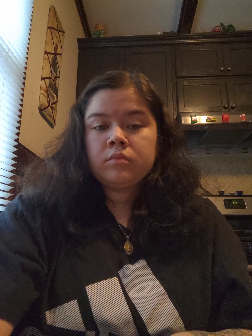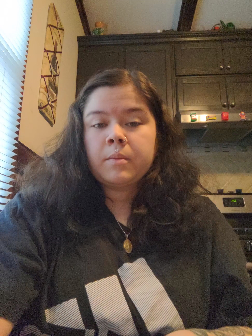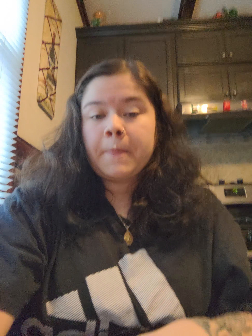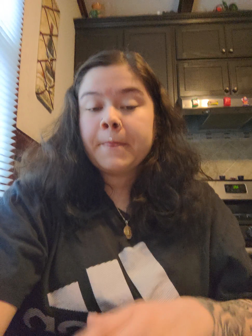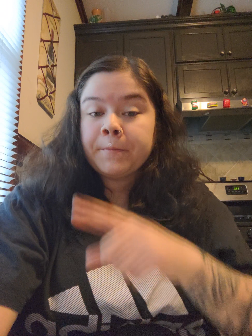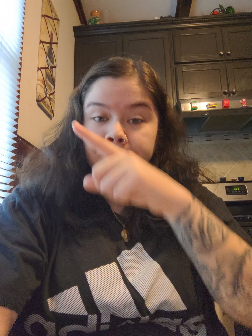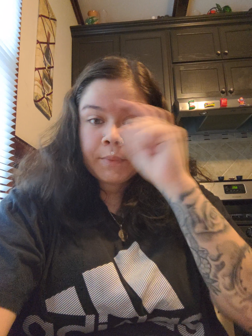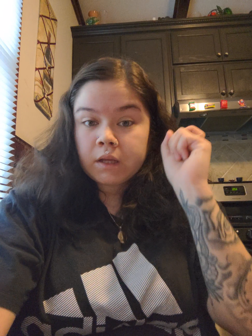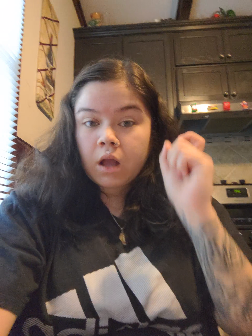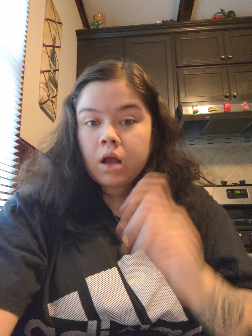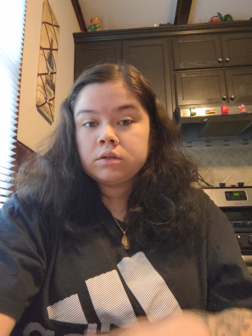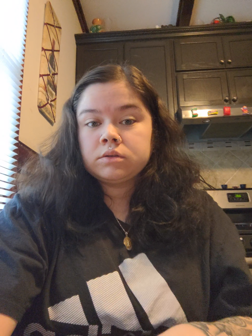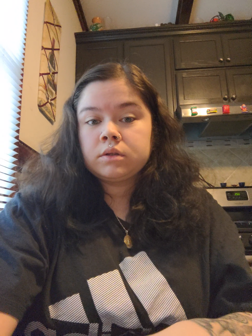because